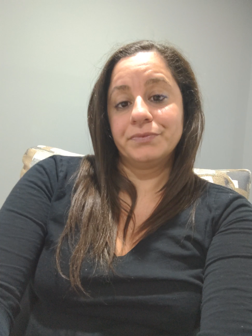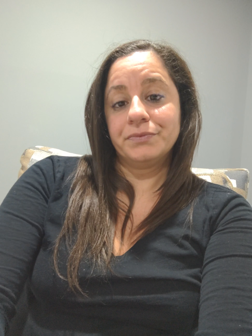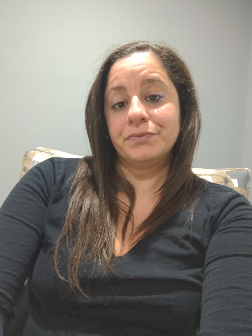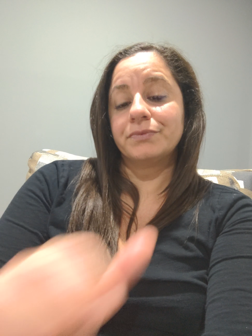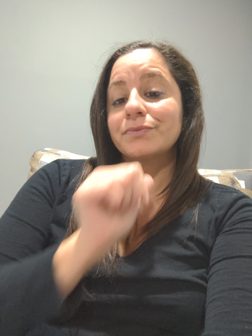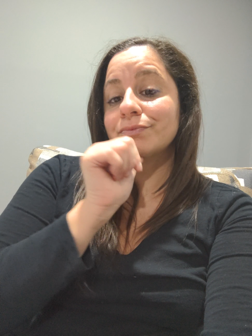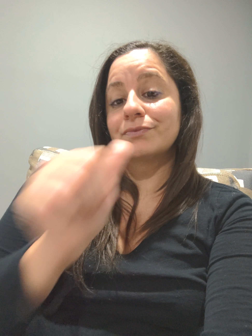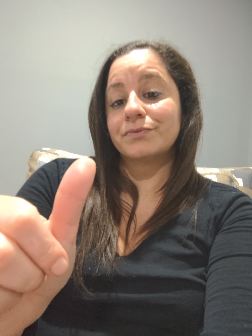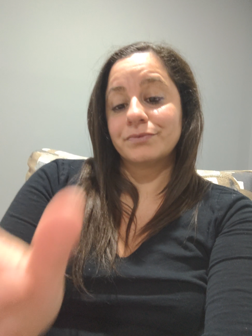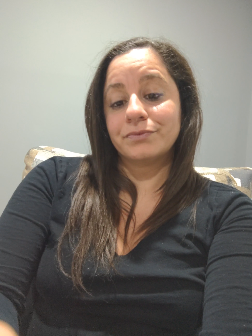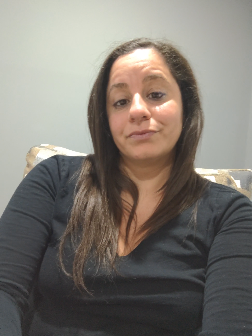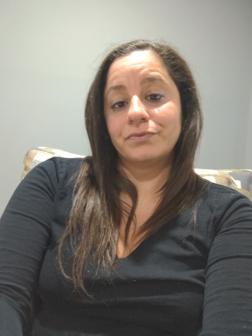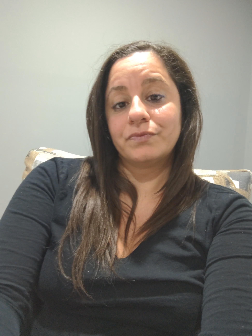not